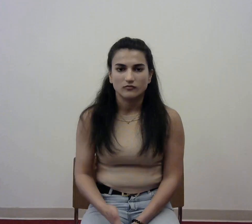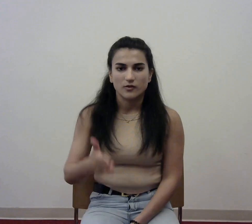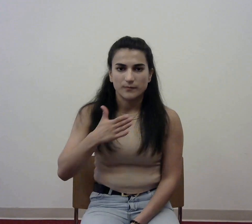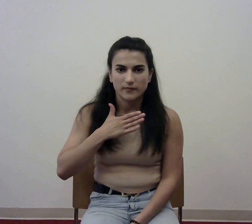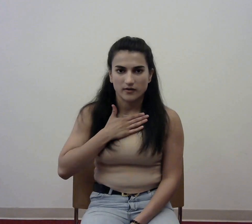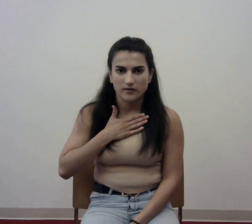mən